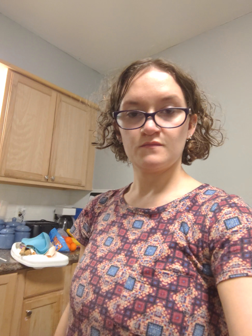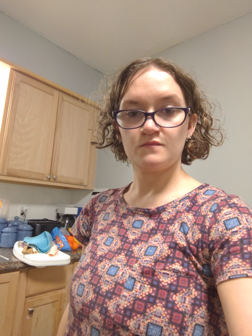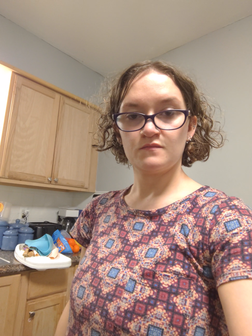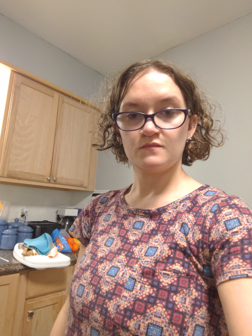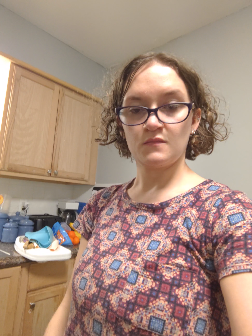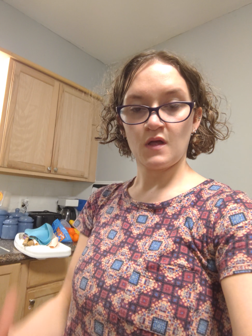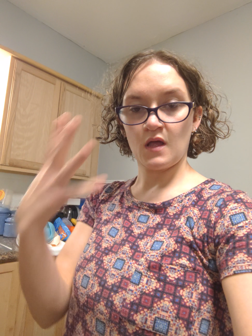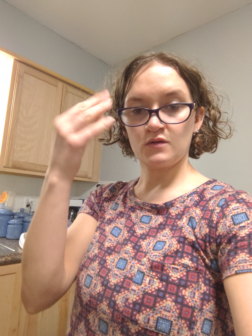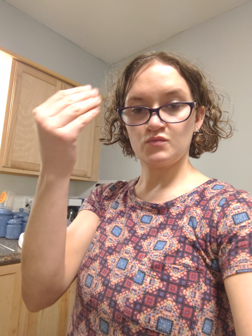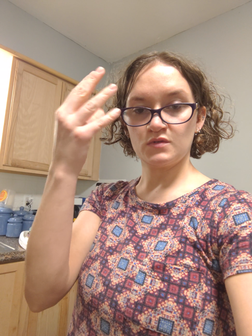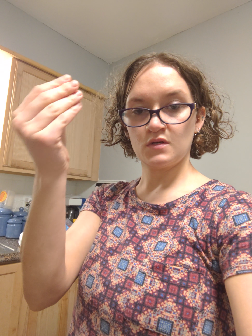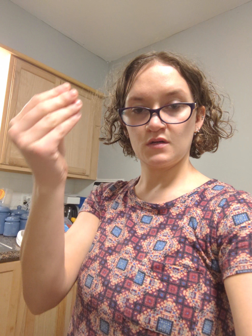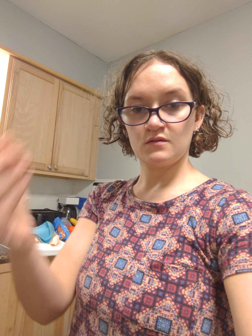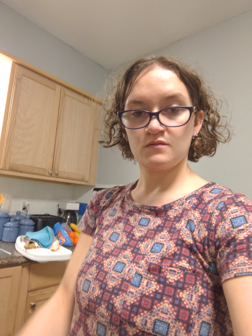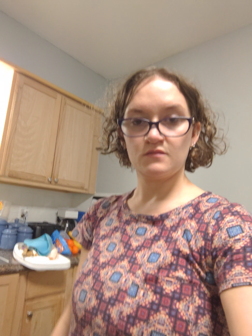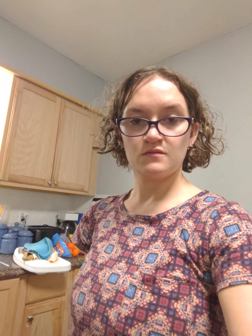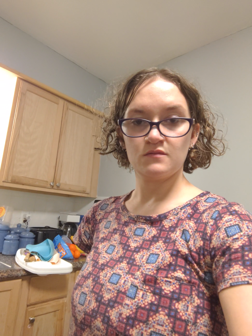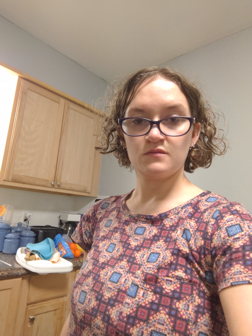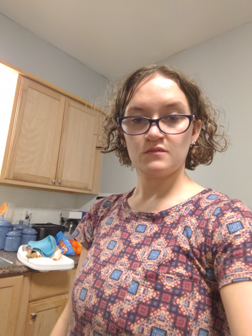outside